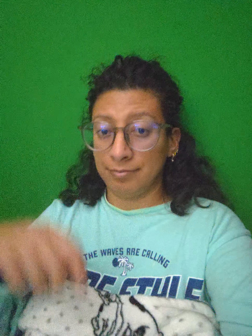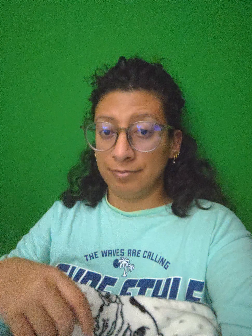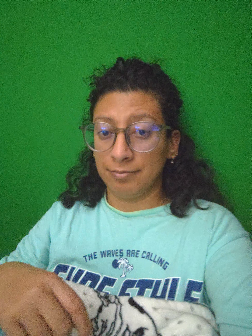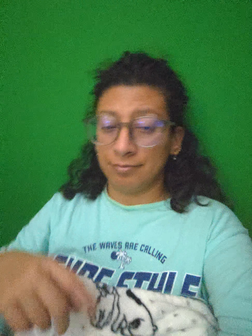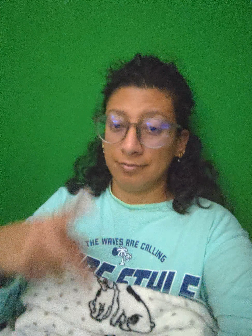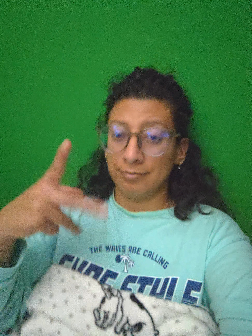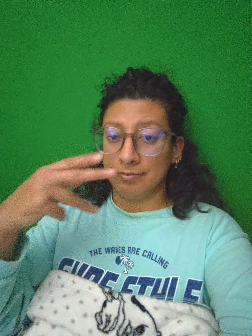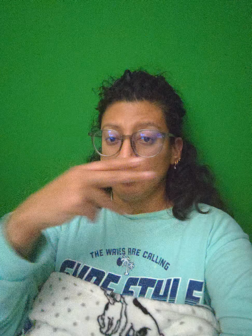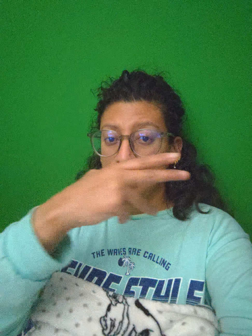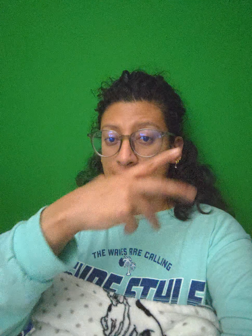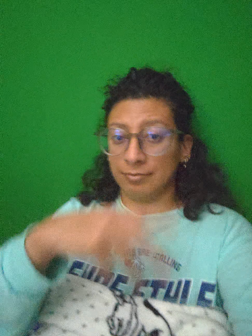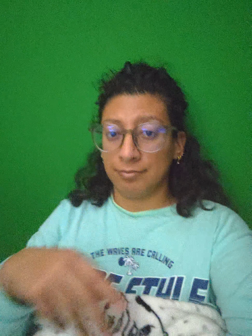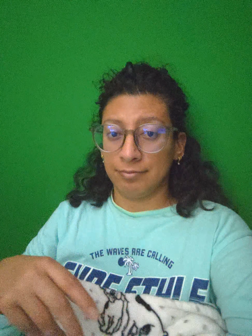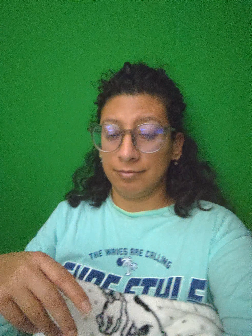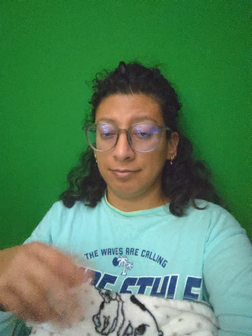scissors